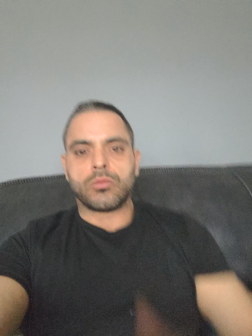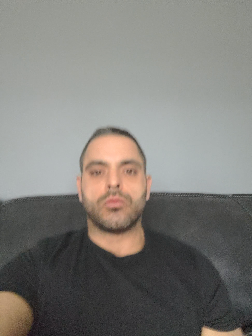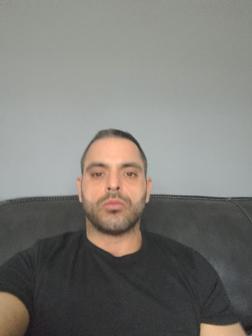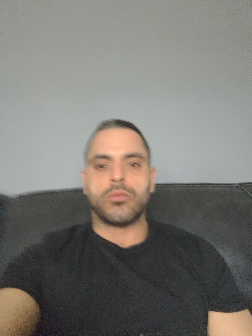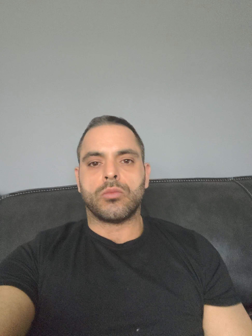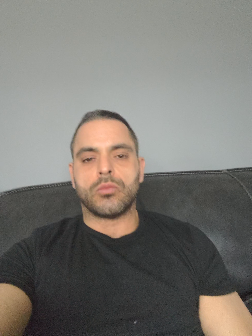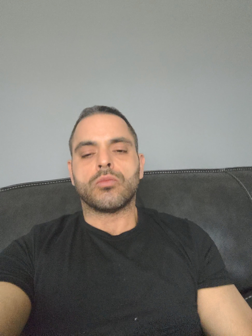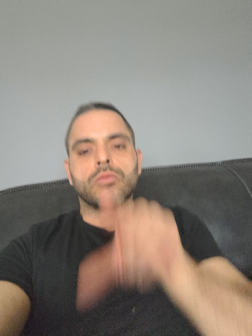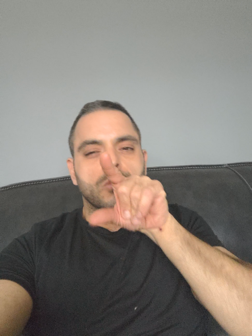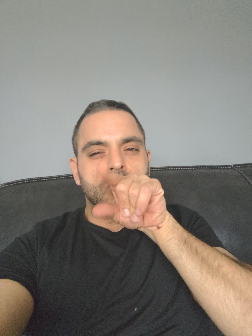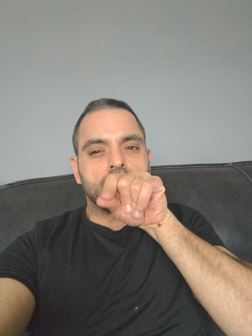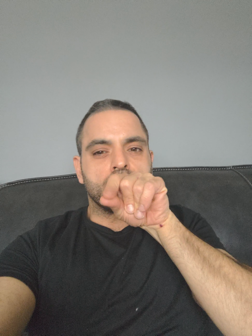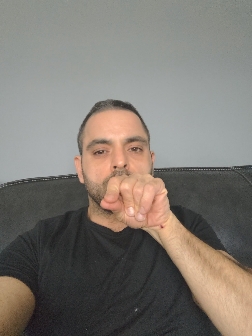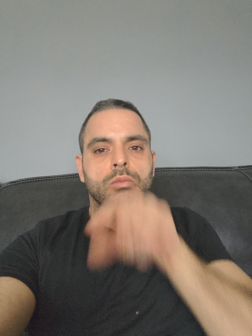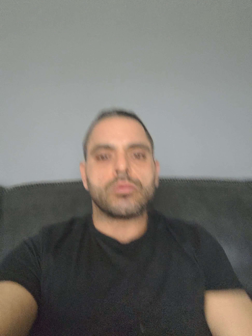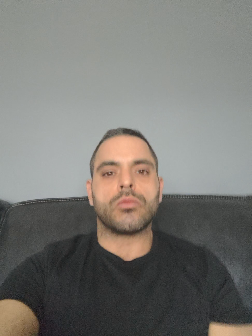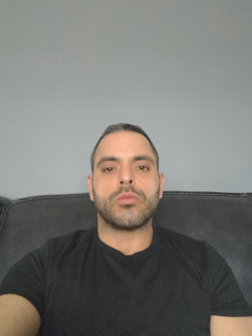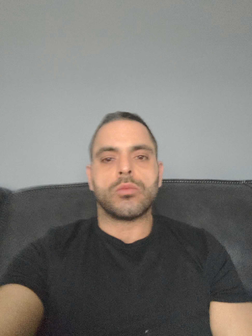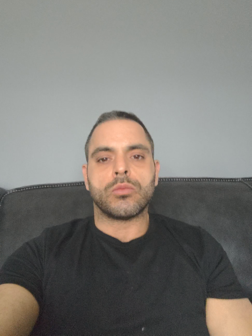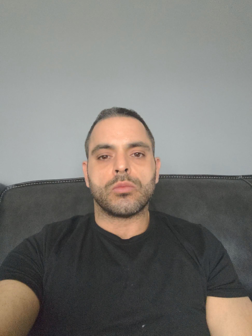bird